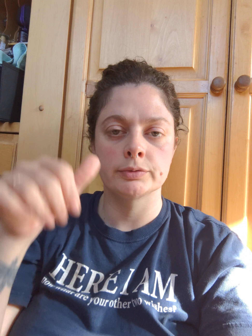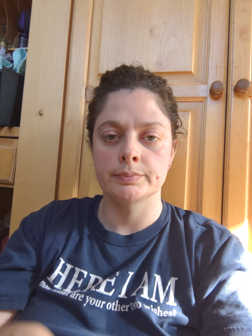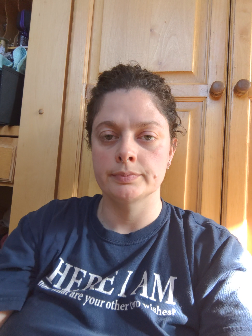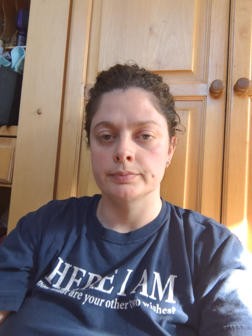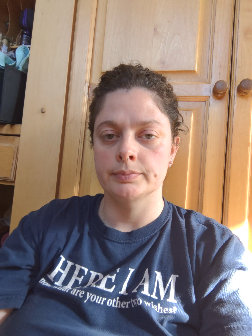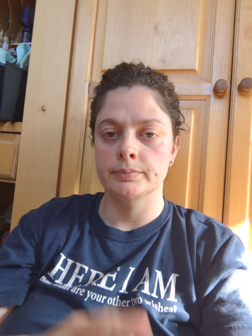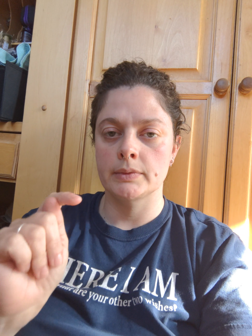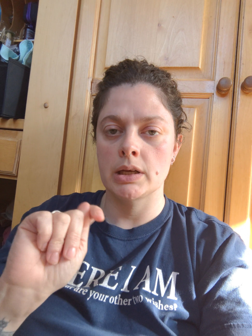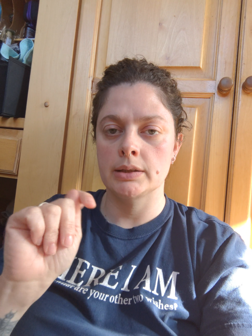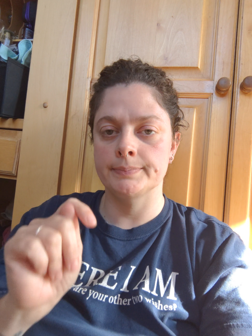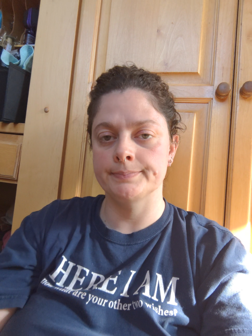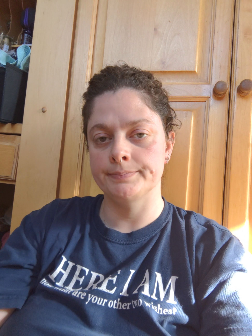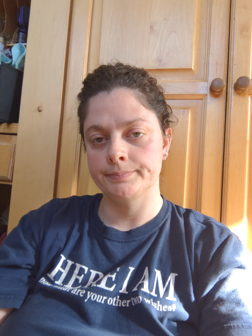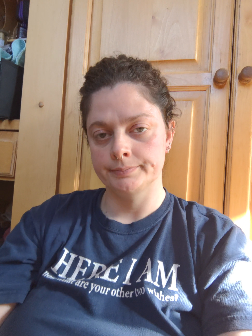potty